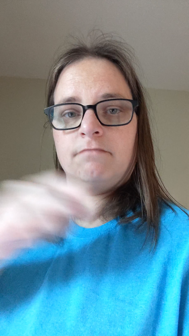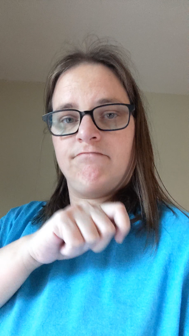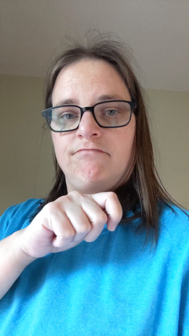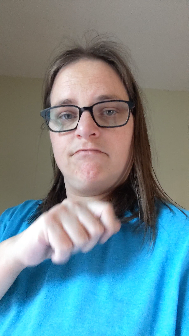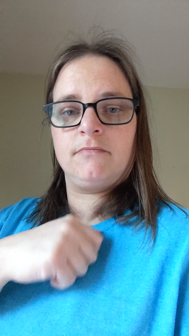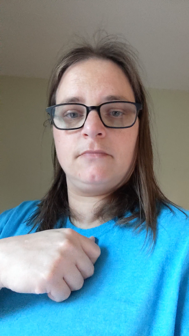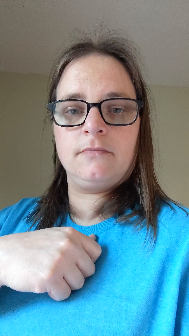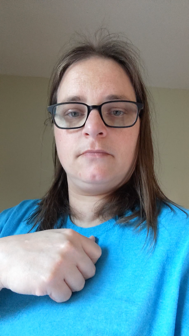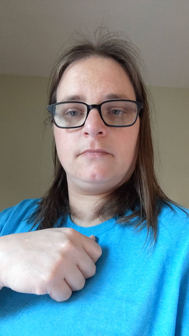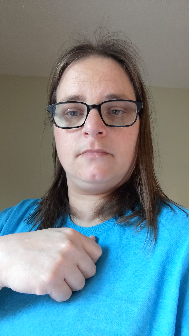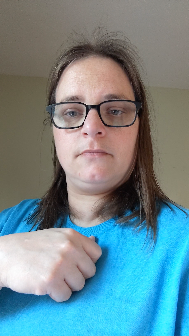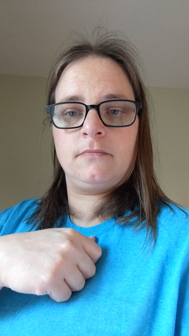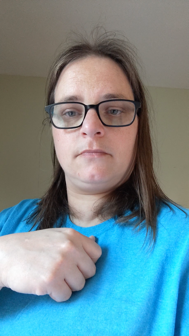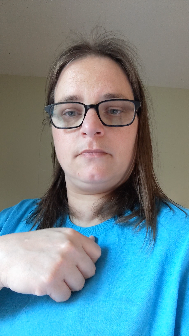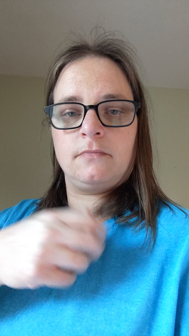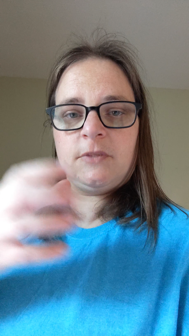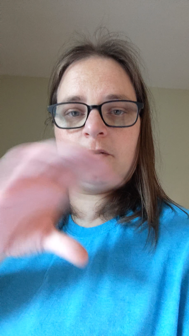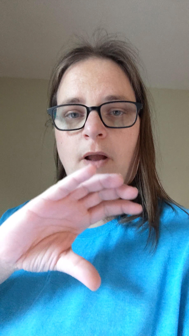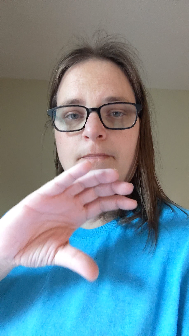dump